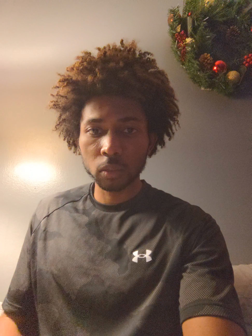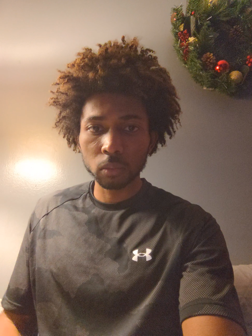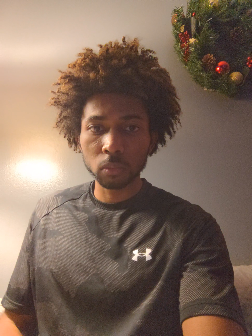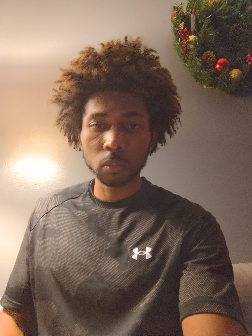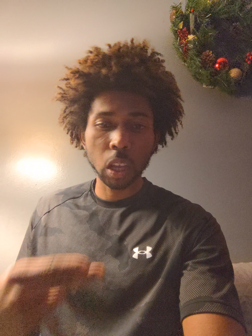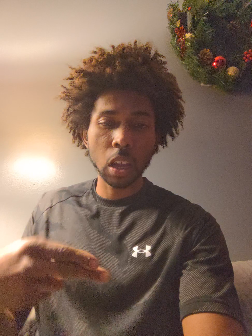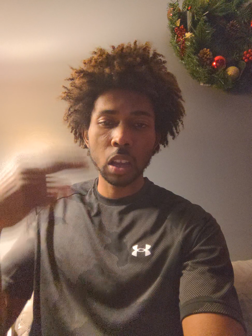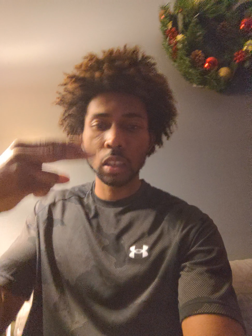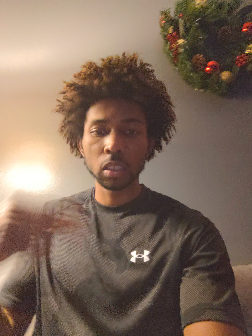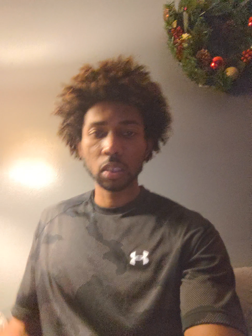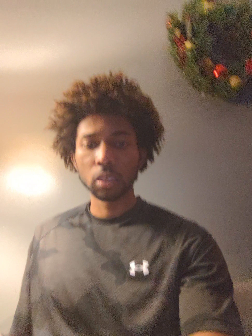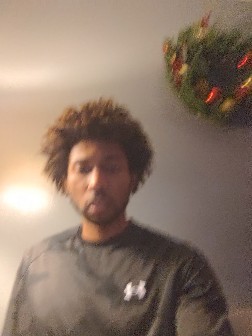high